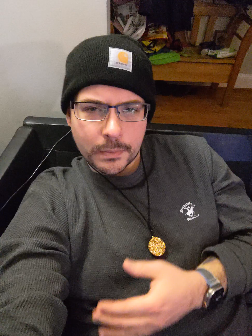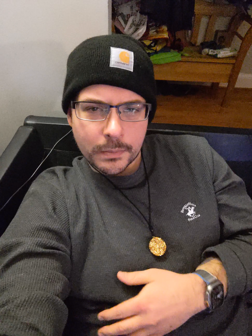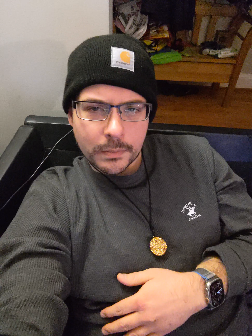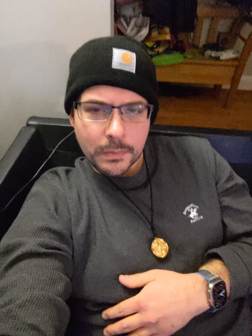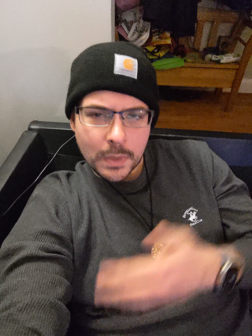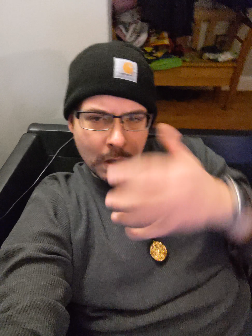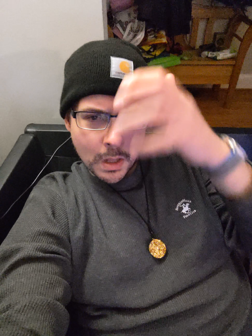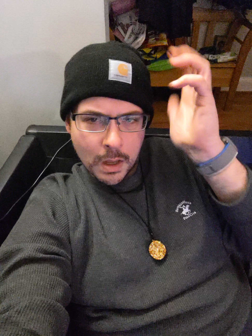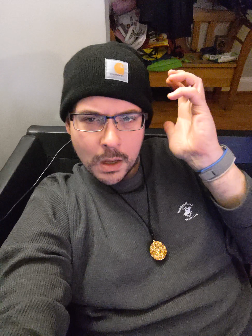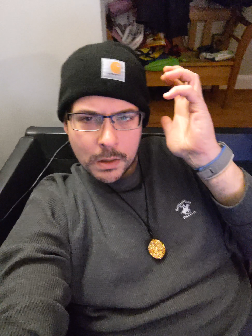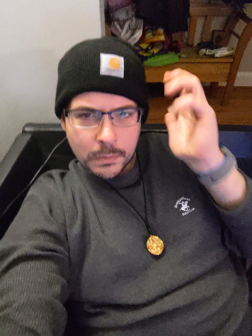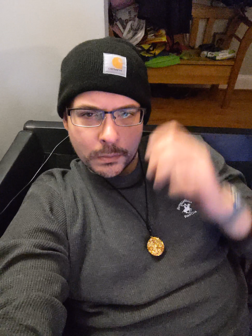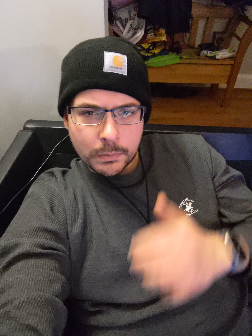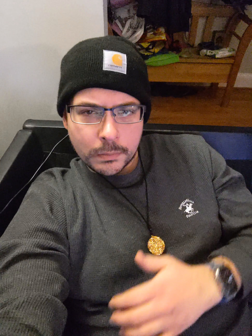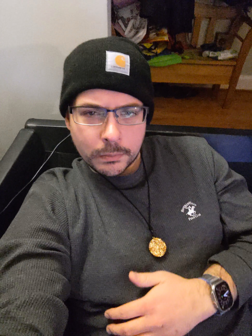lion